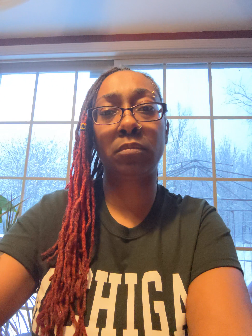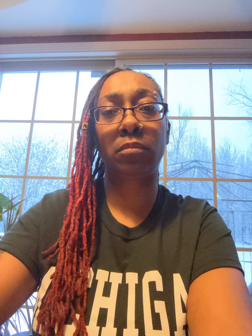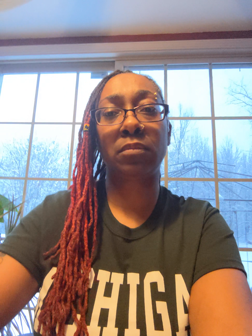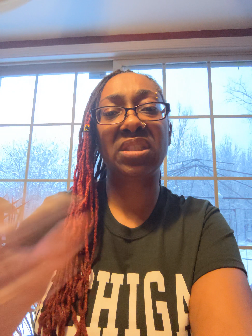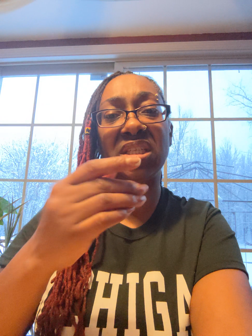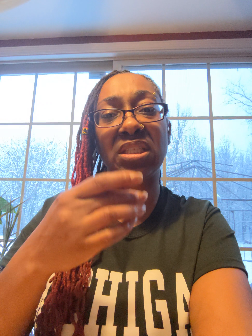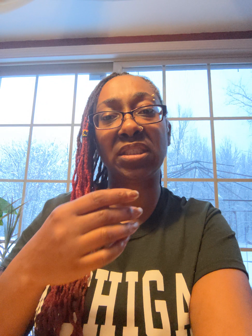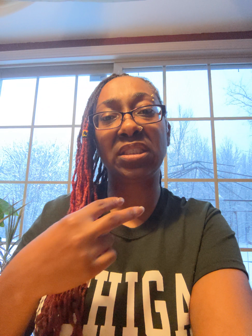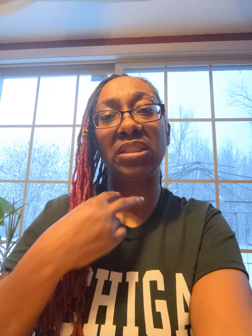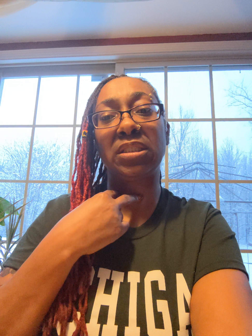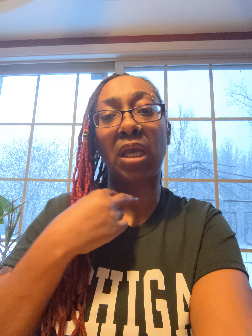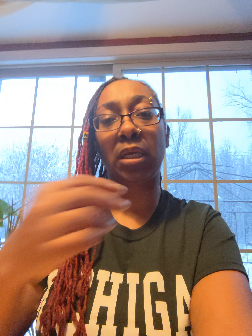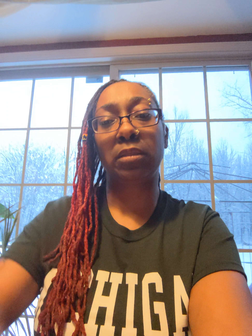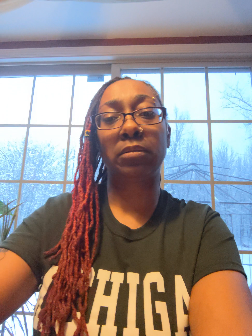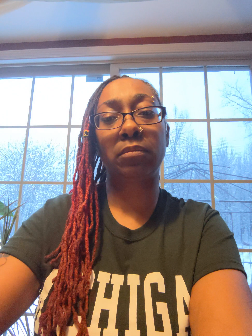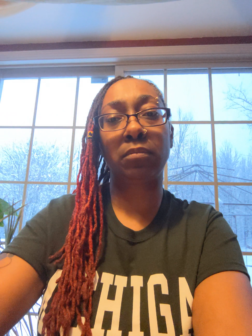stuck